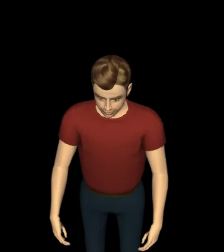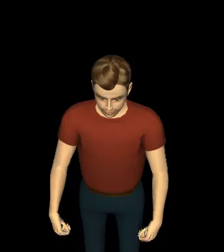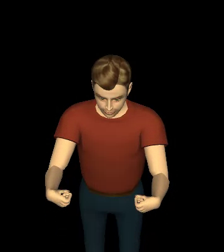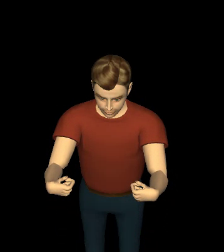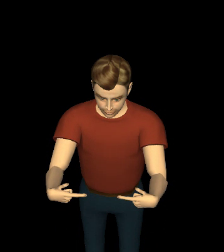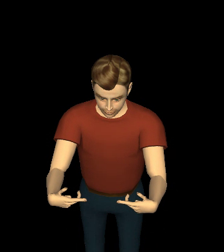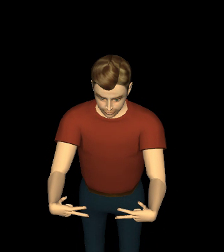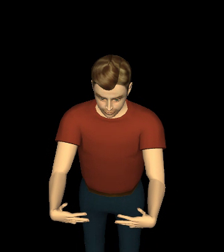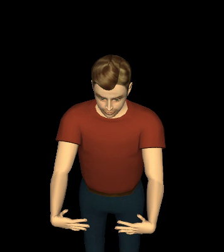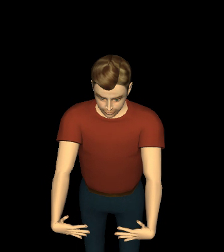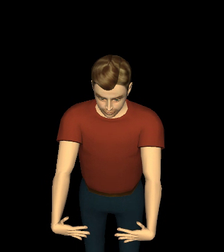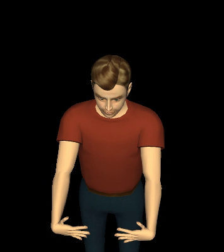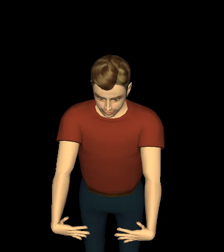عدد